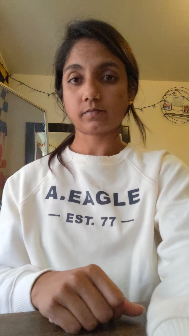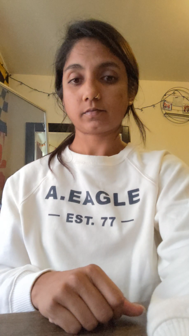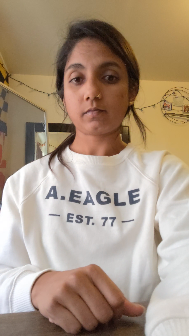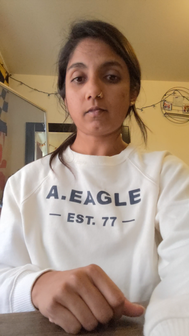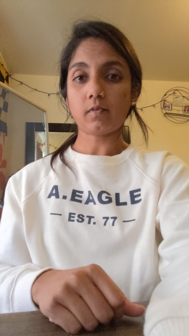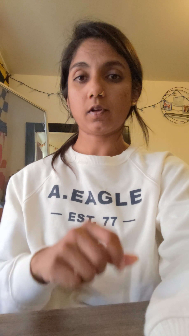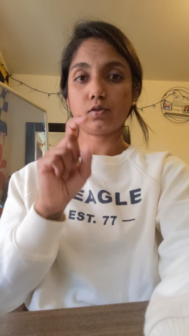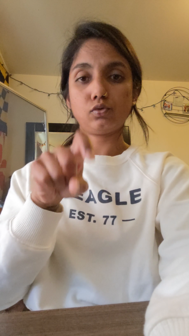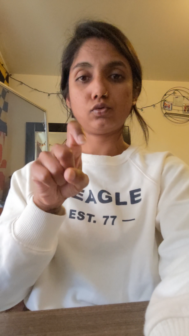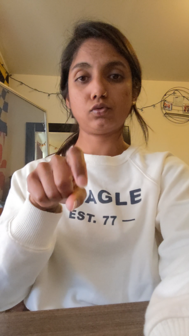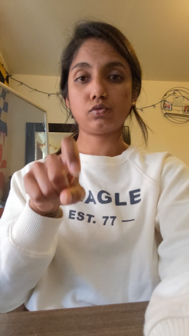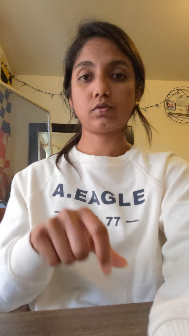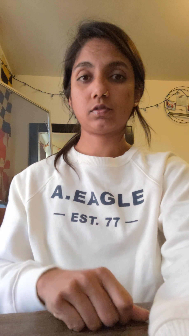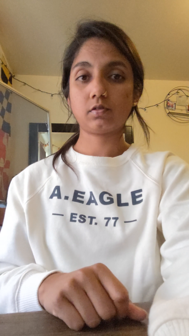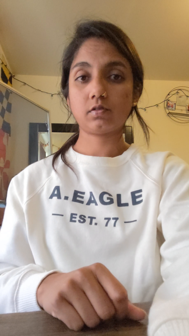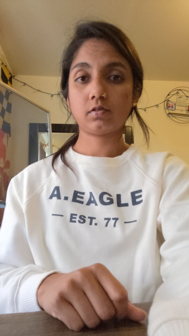should